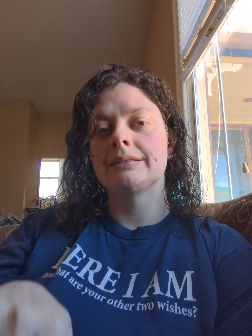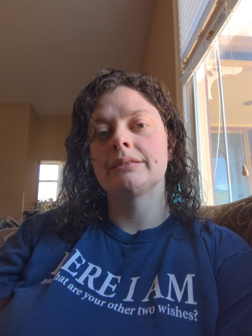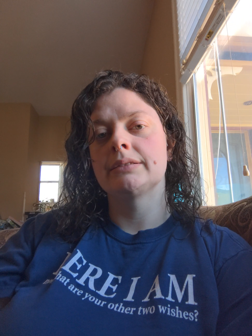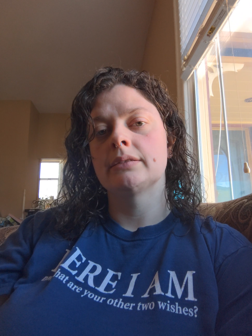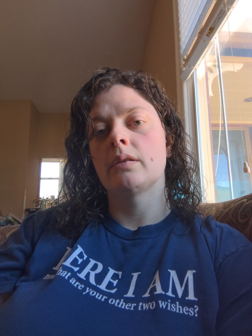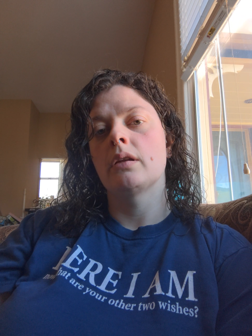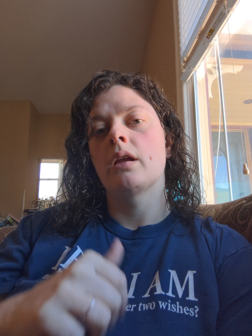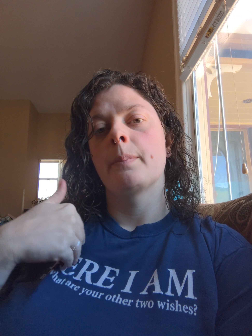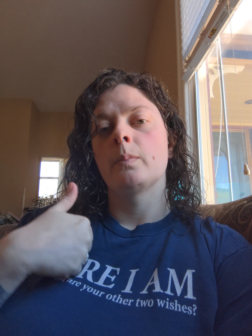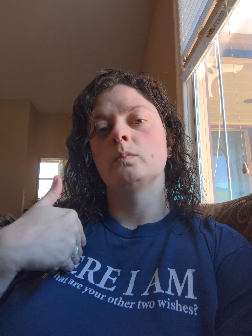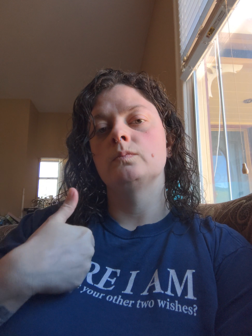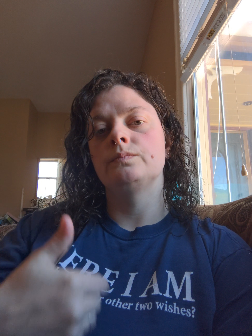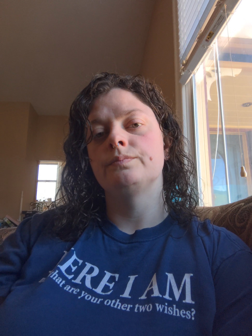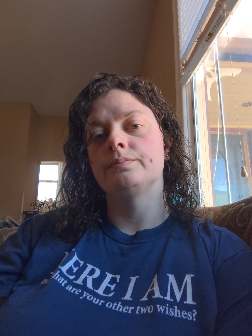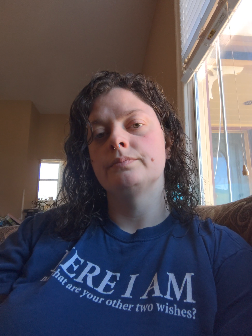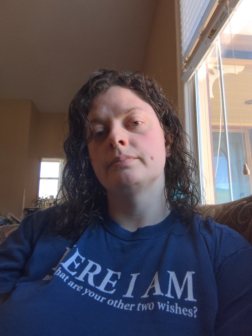animal